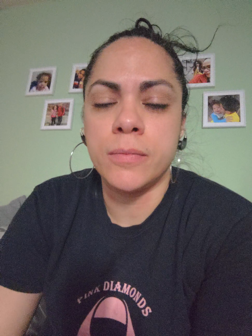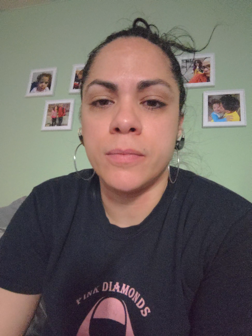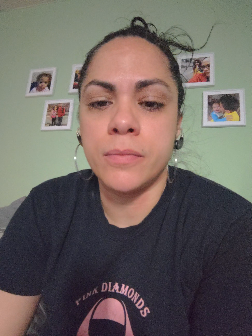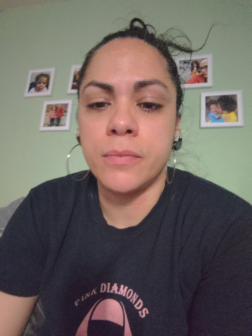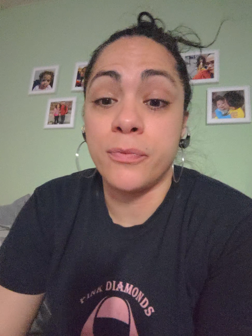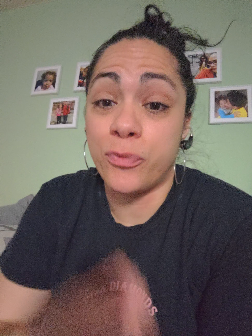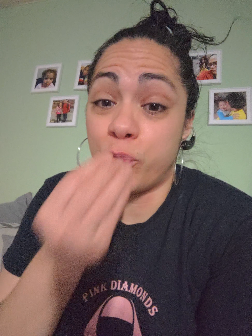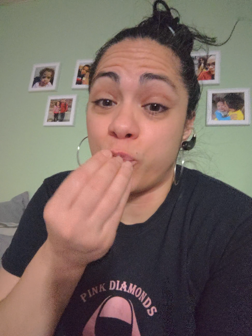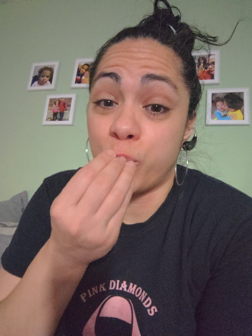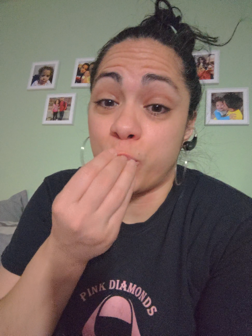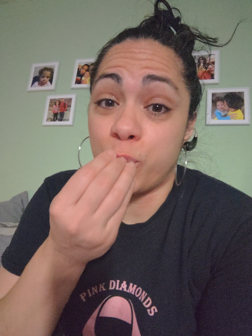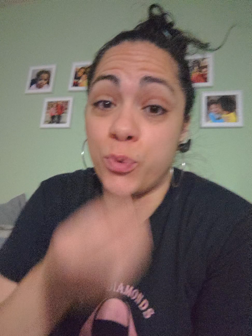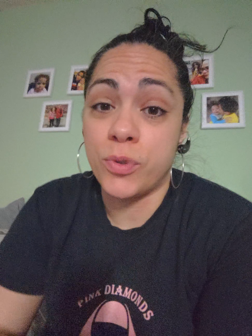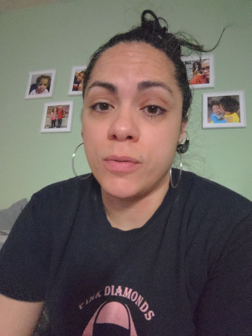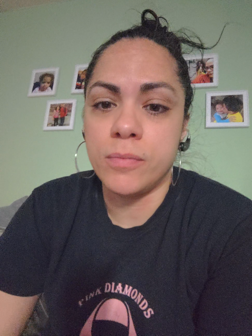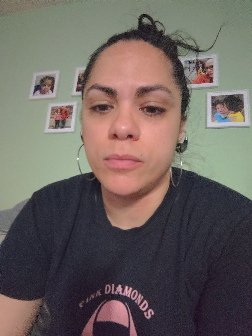food